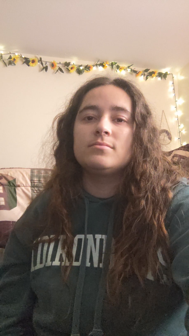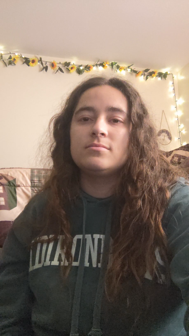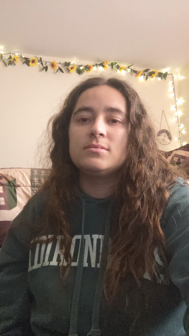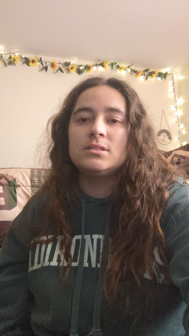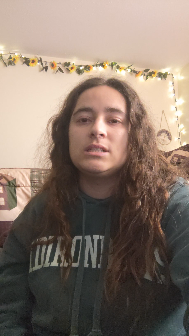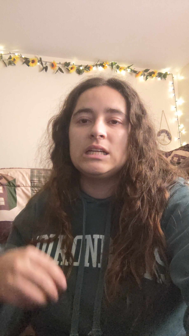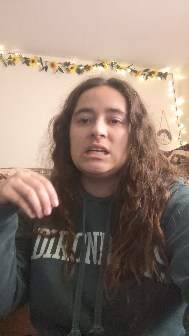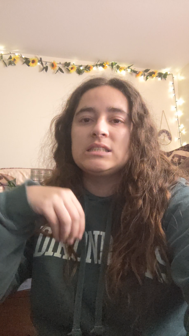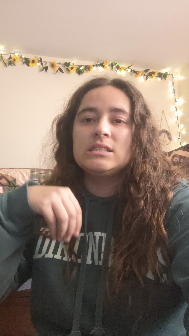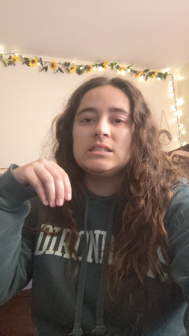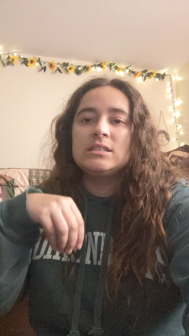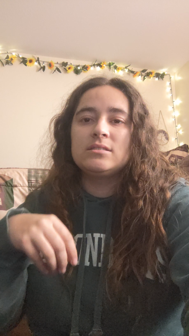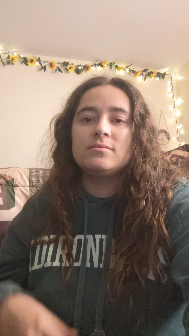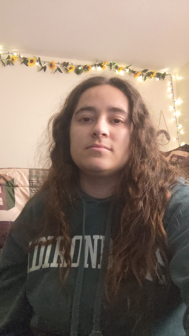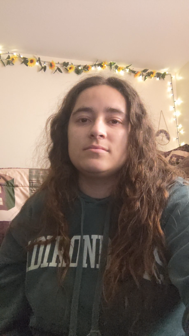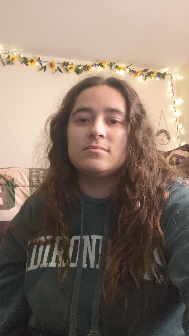inside